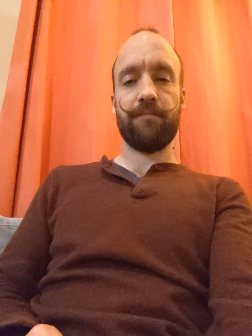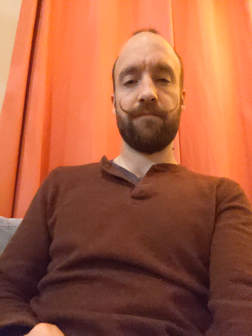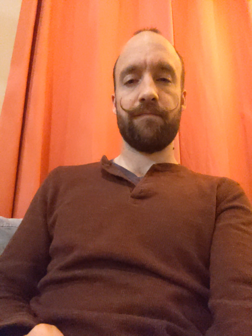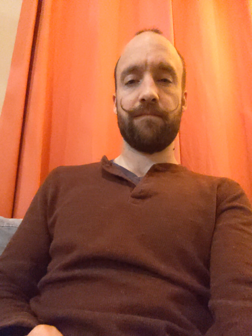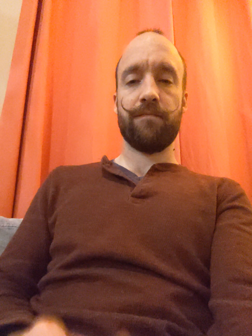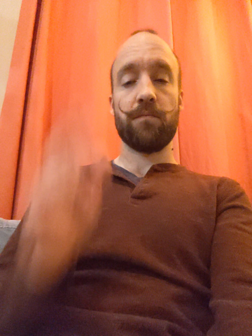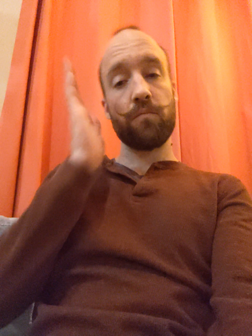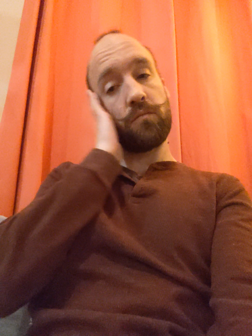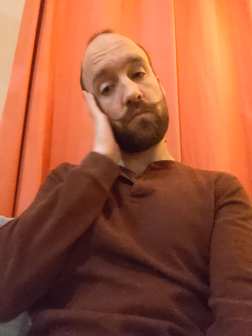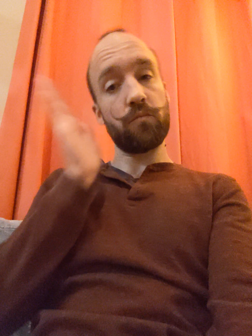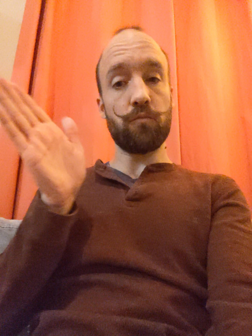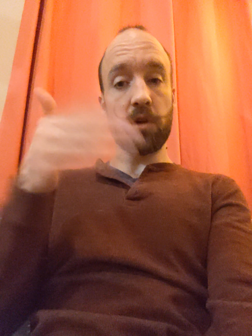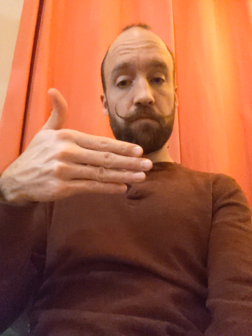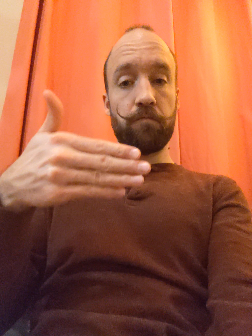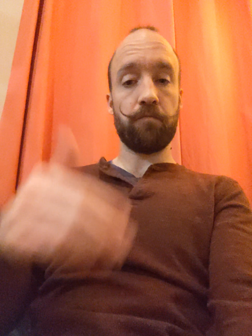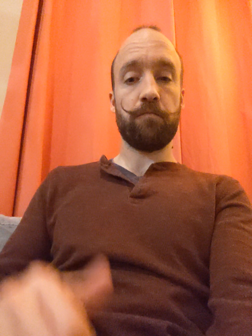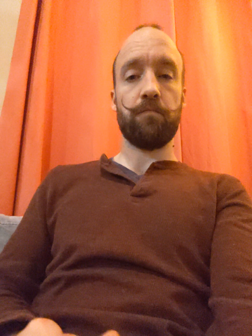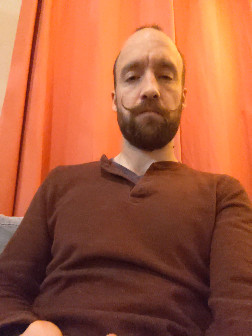bedroom